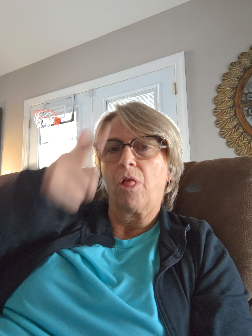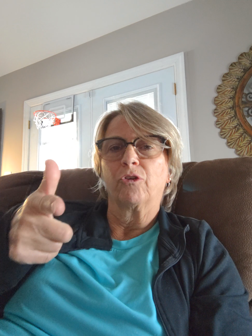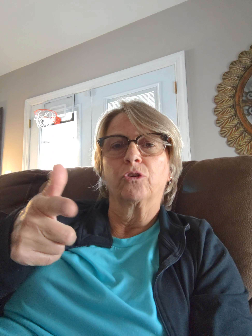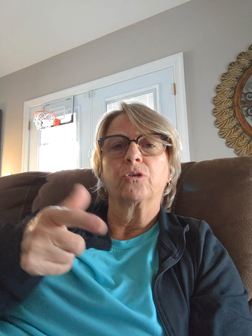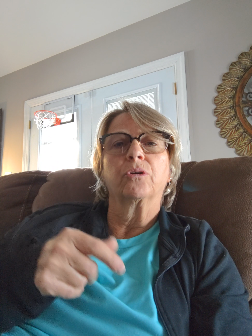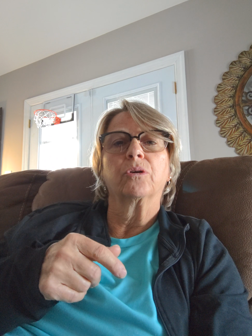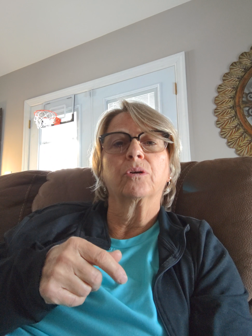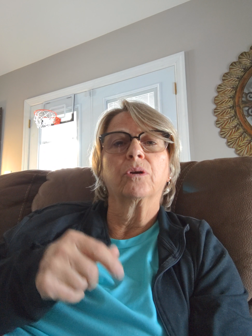brother